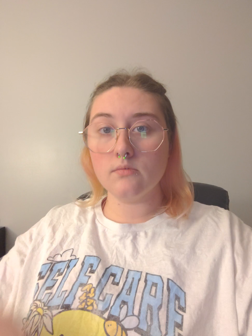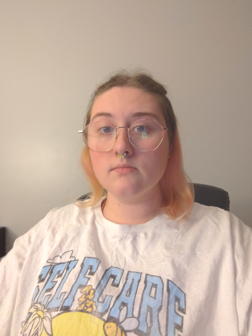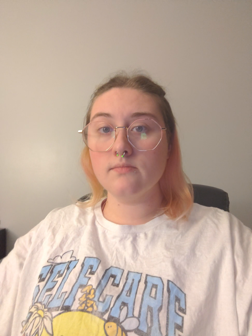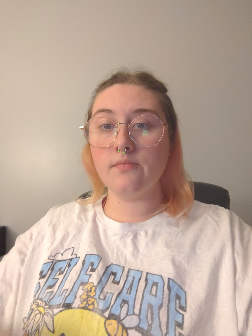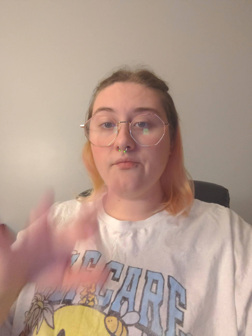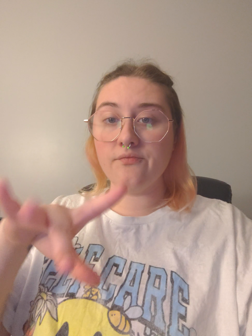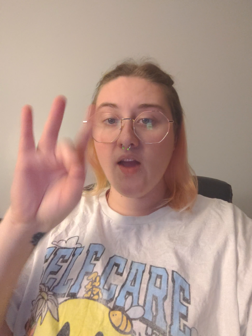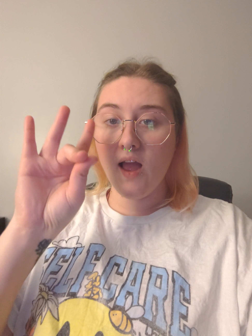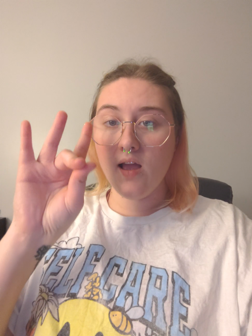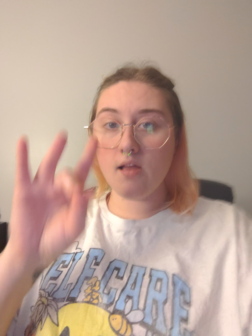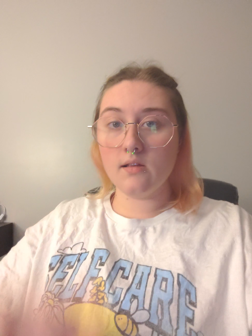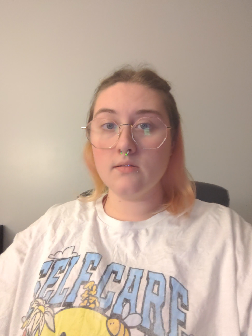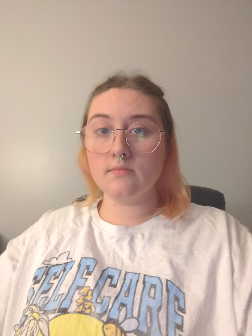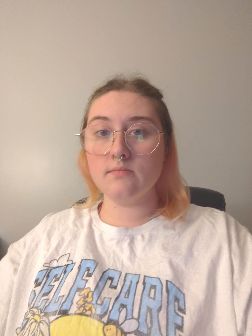find